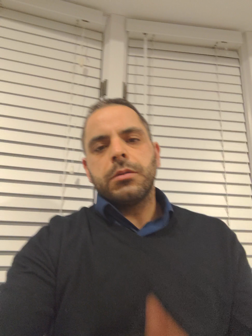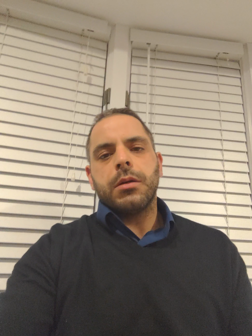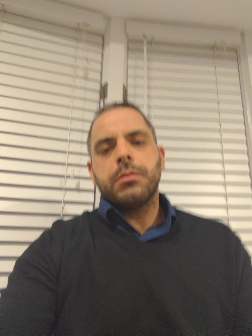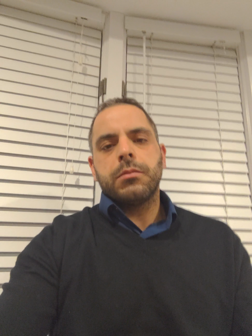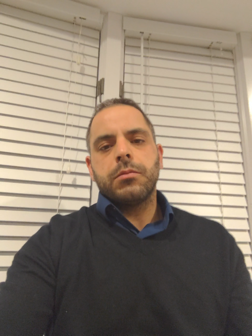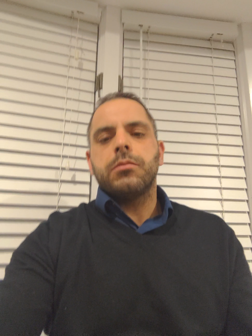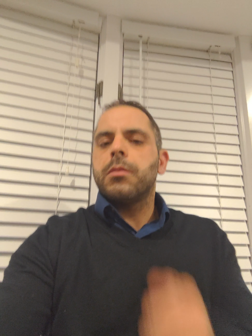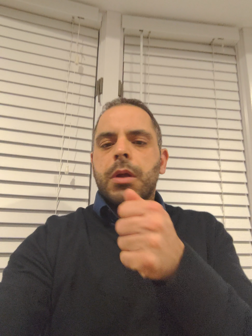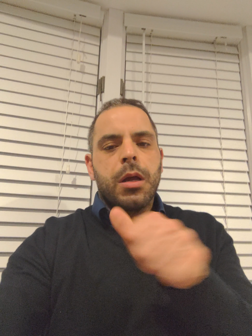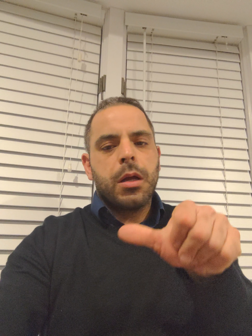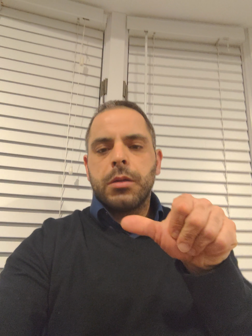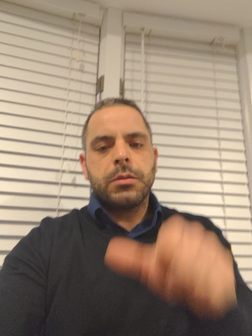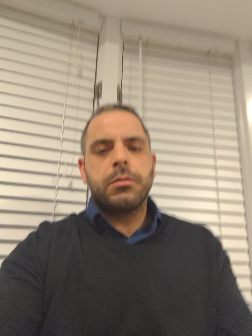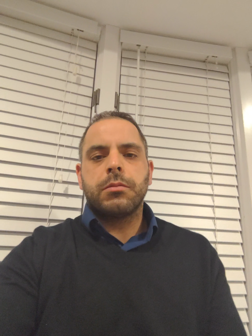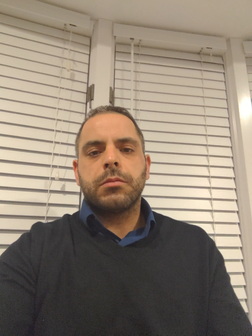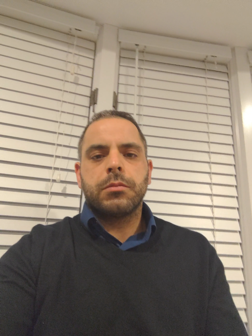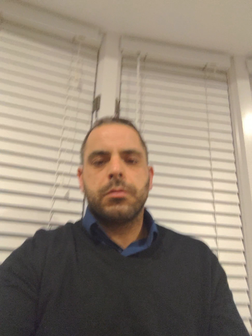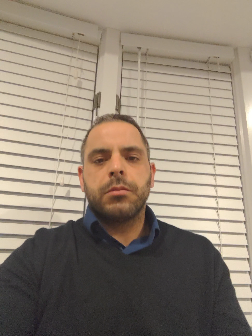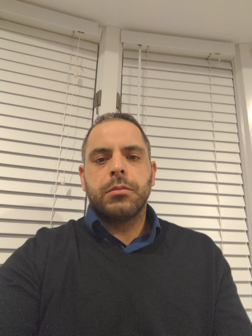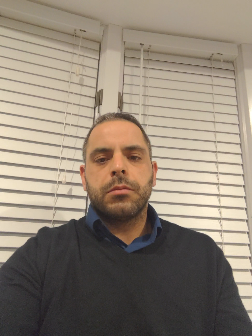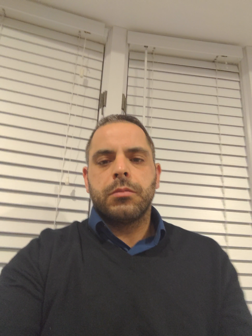any